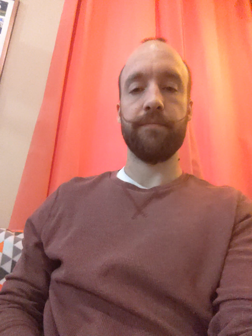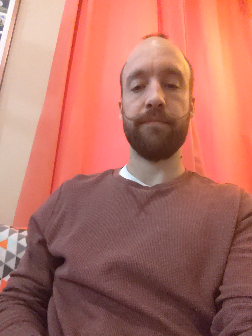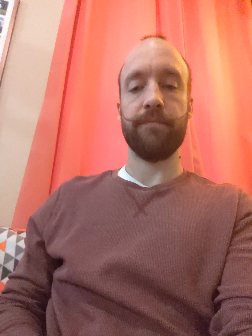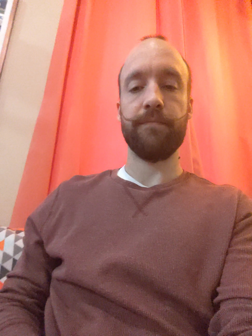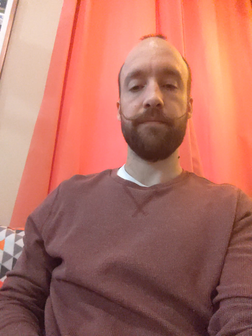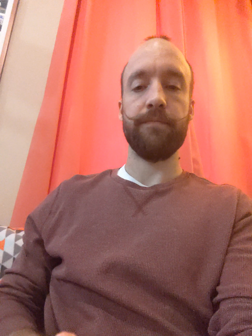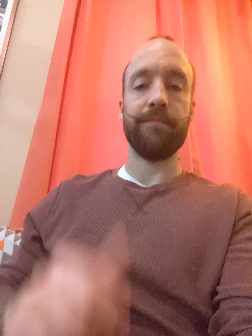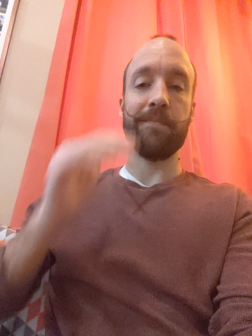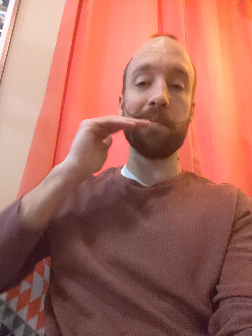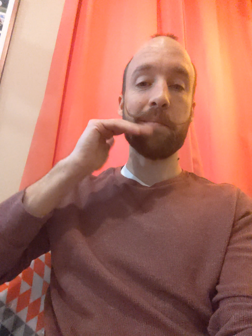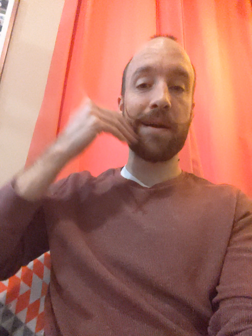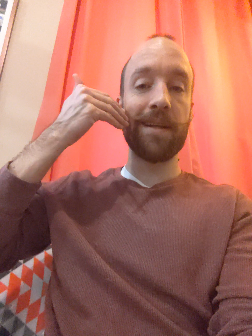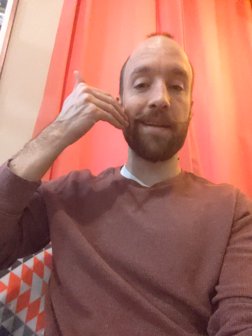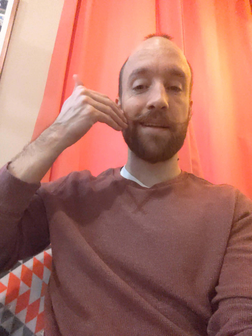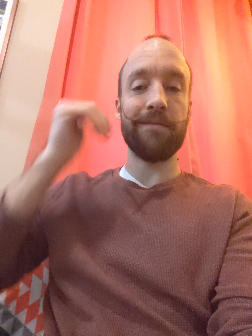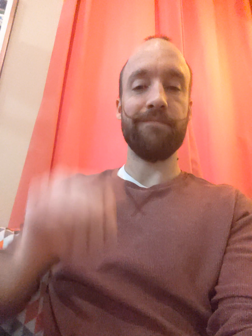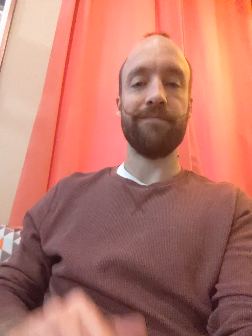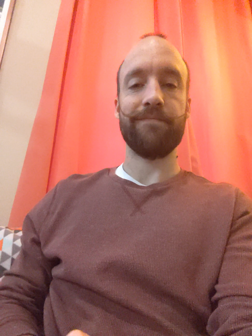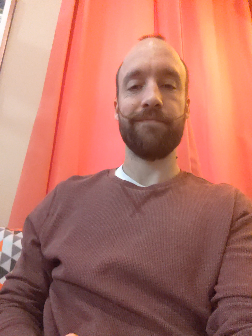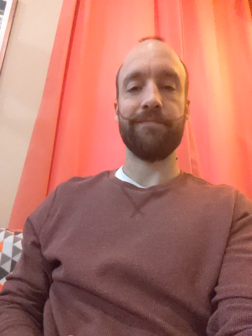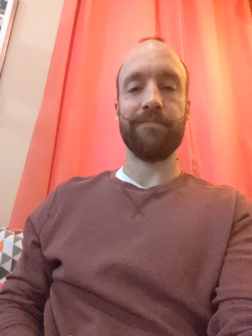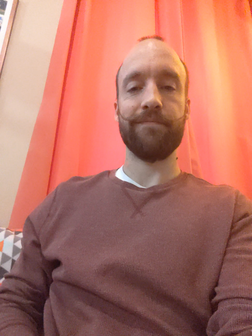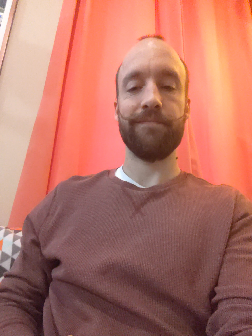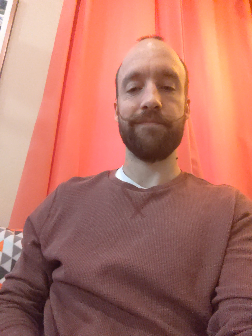smile